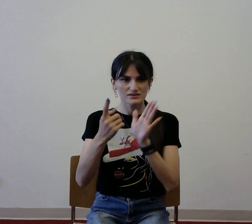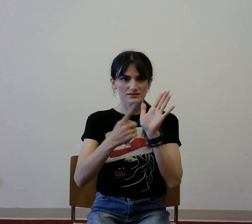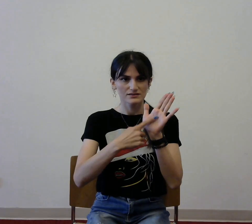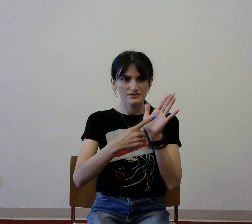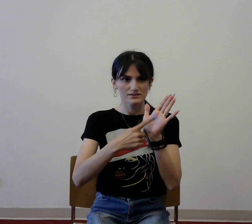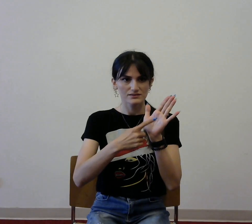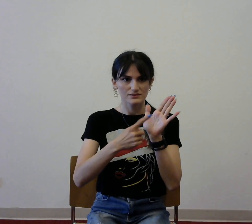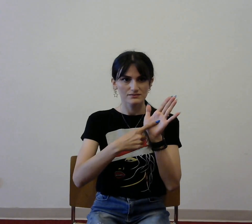dil